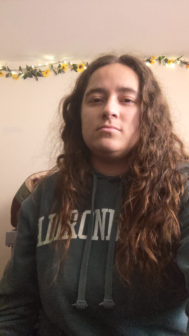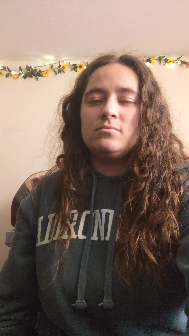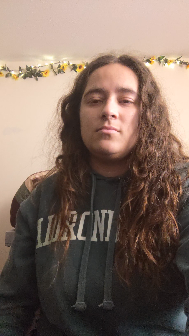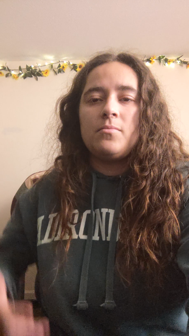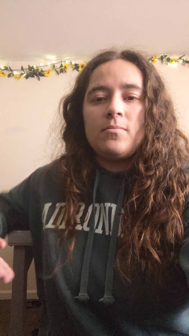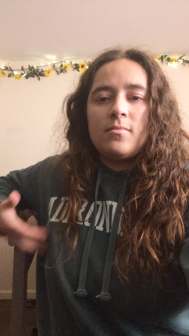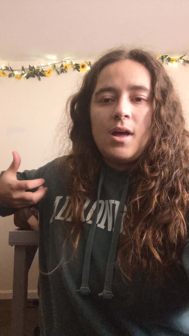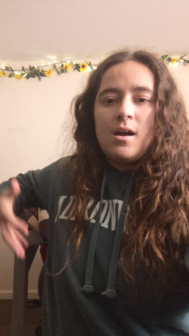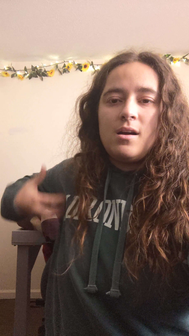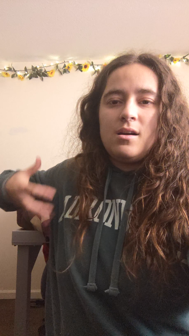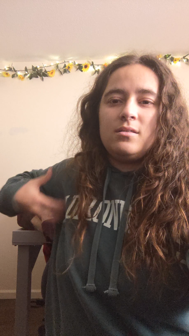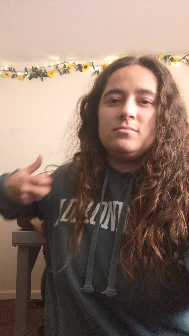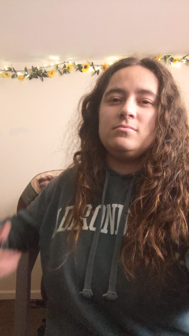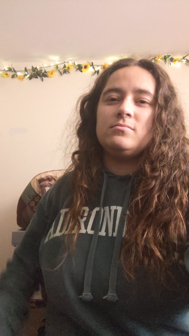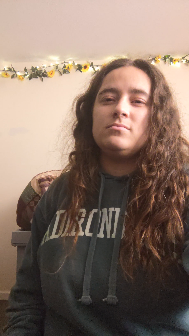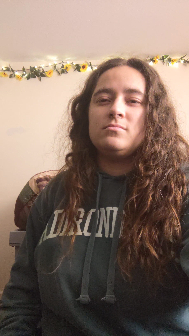monkey